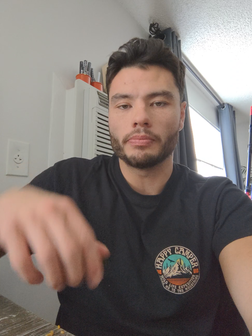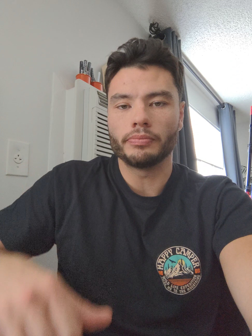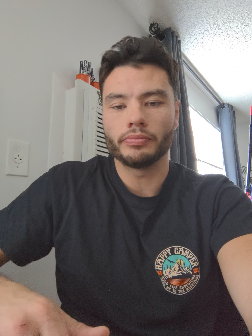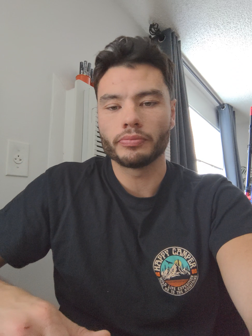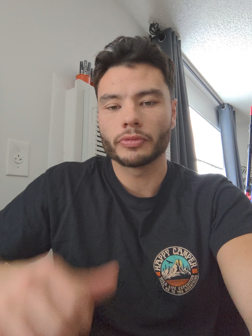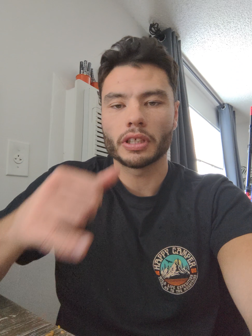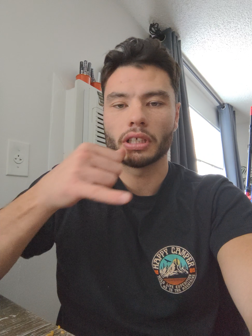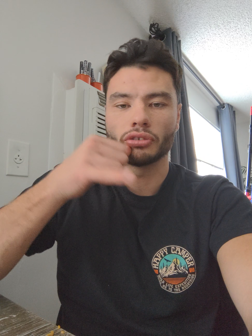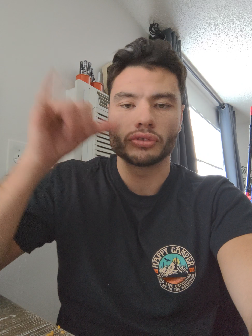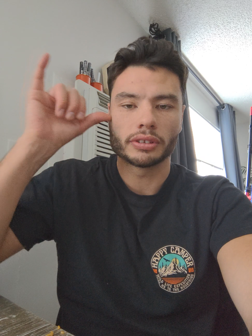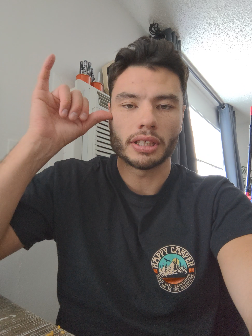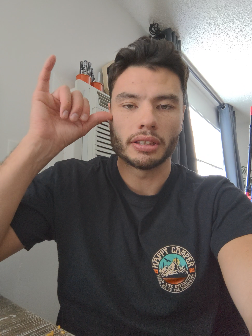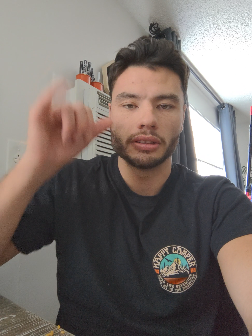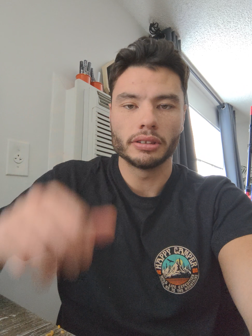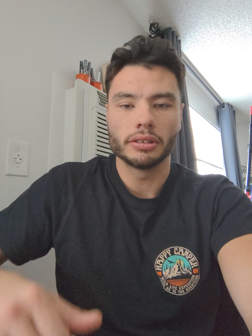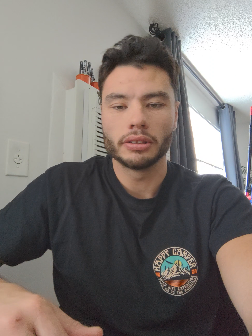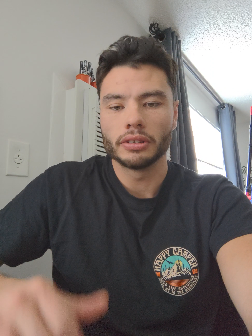yesterday